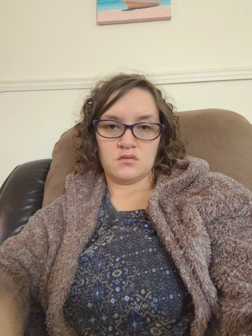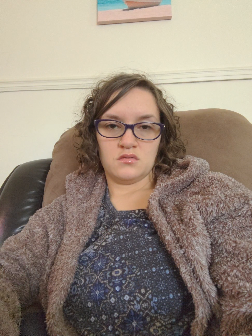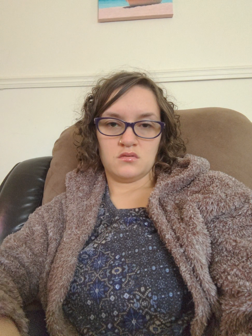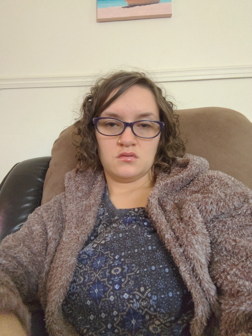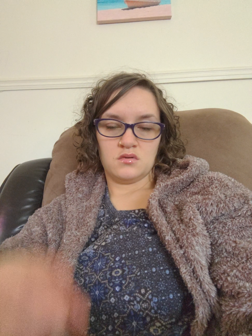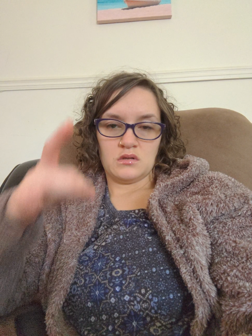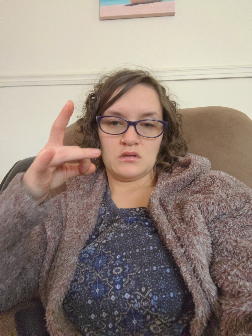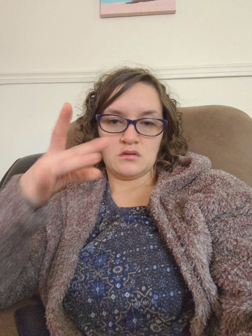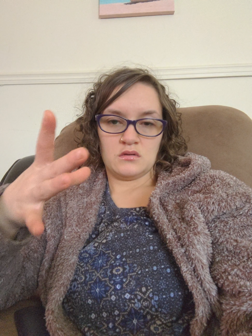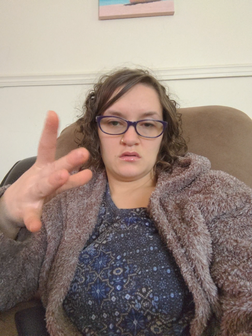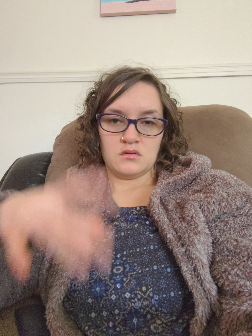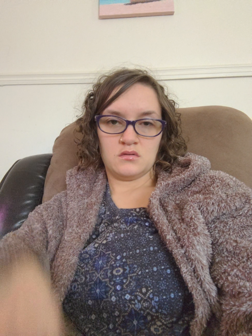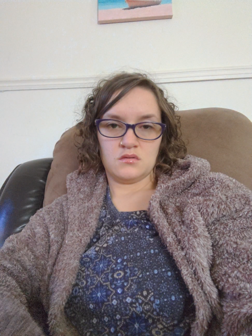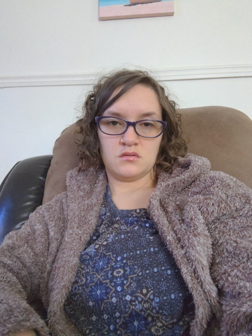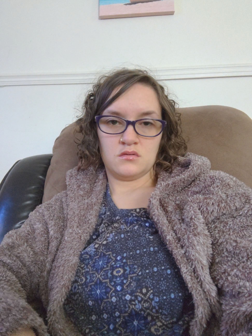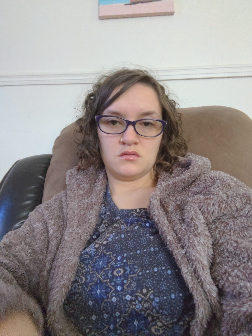hate